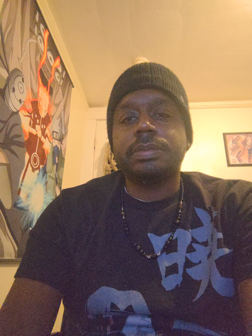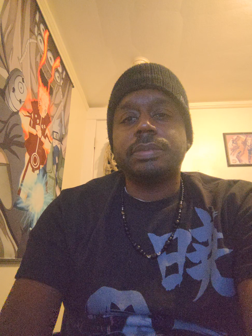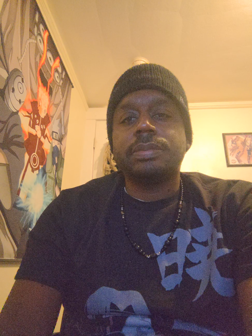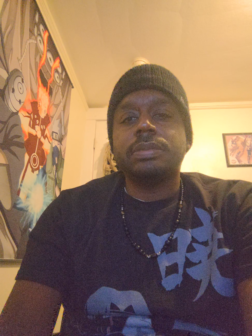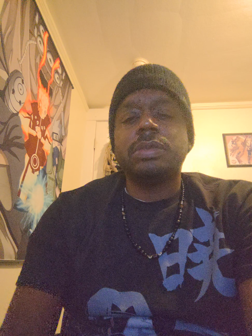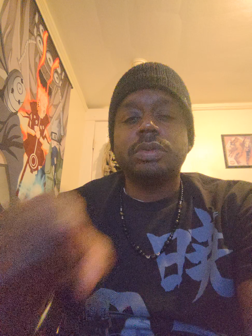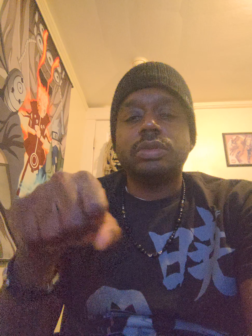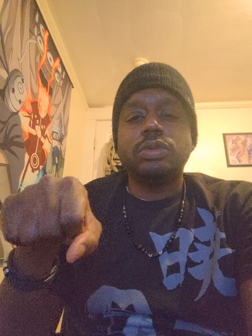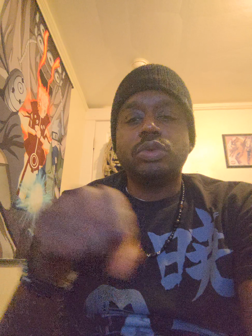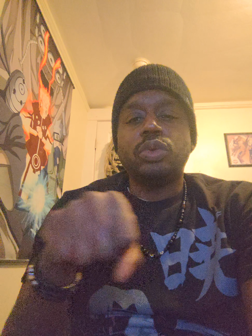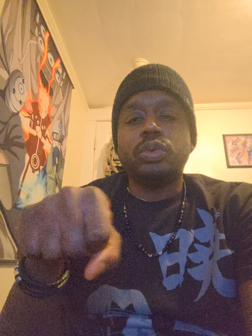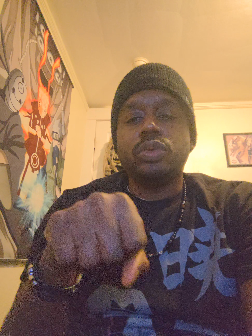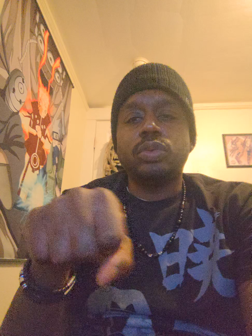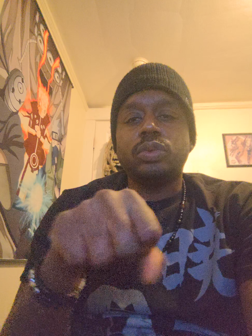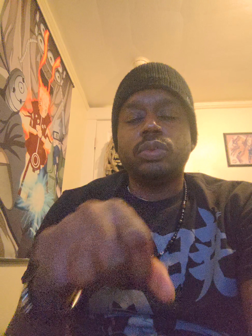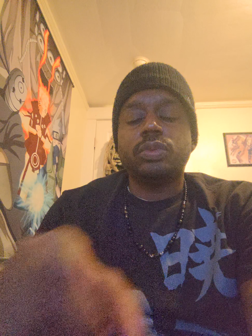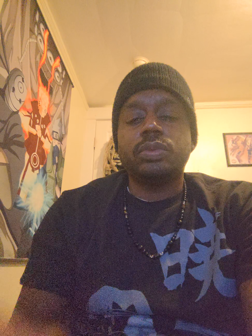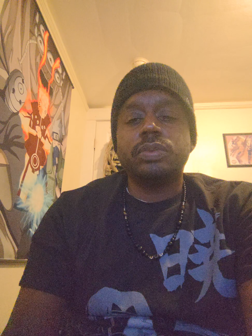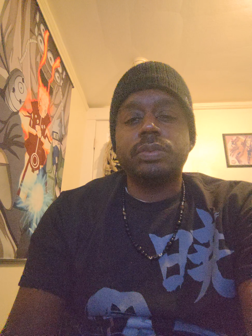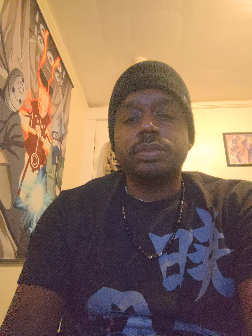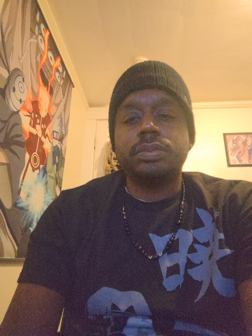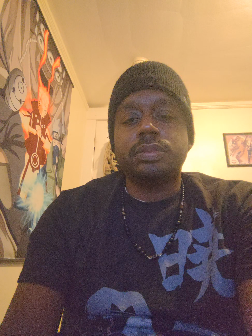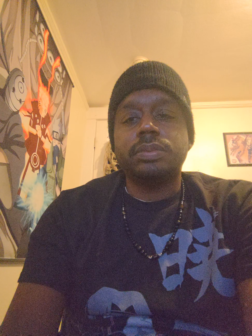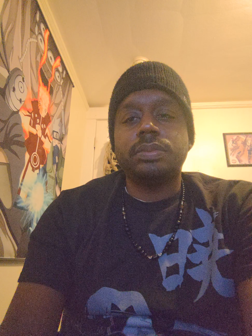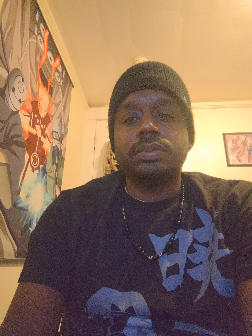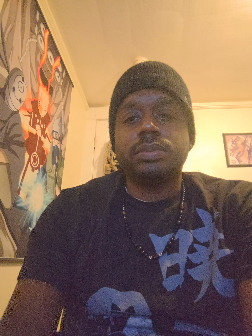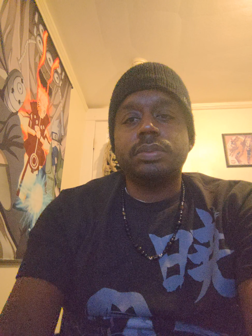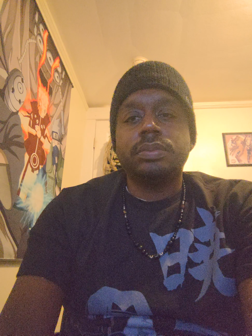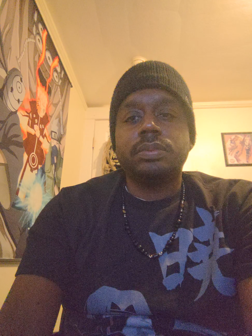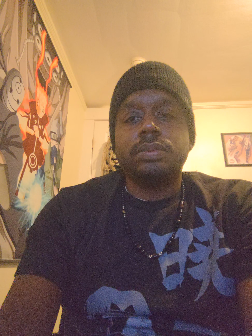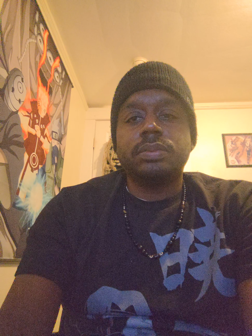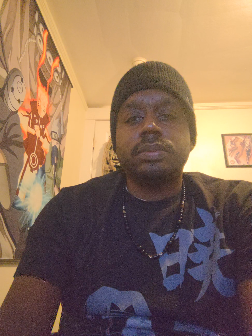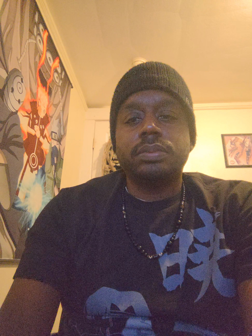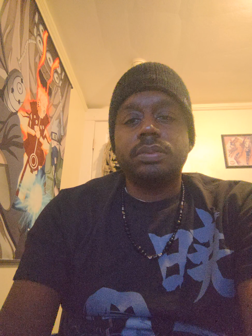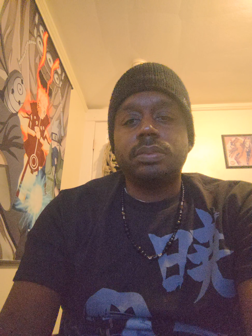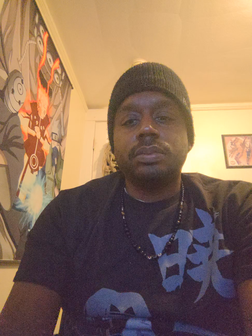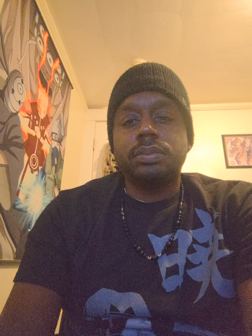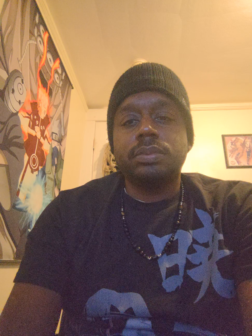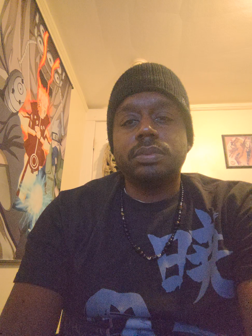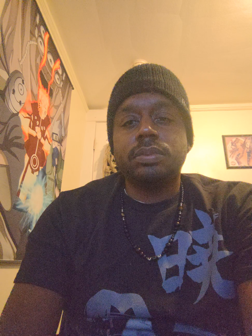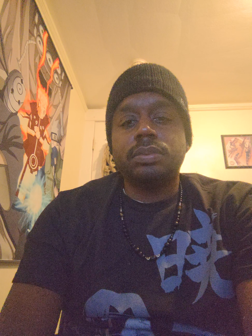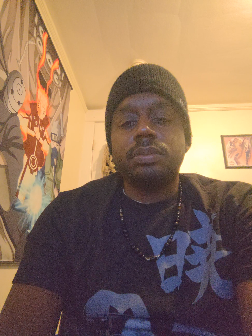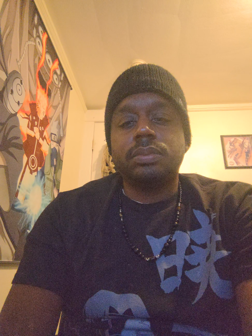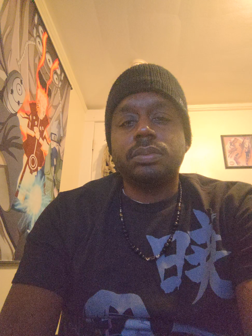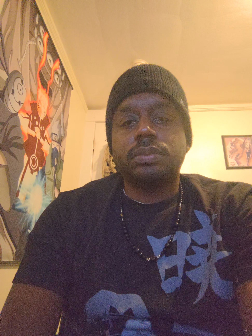shoe